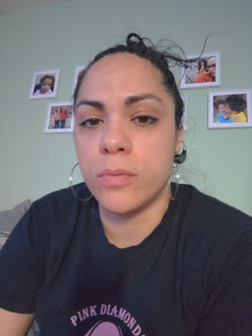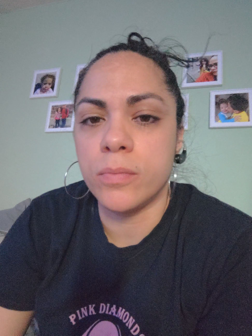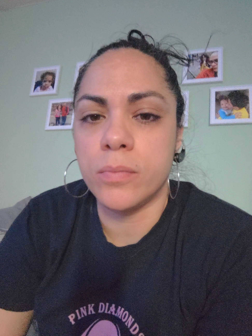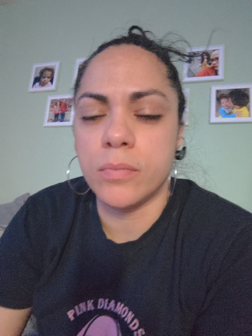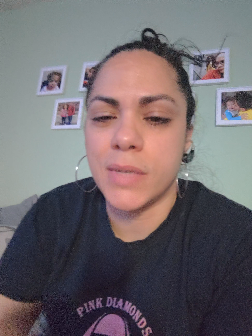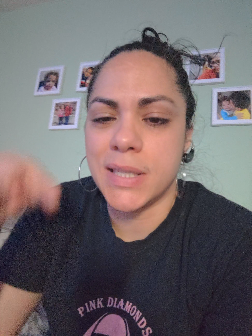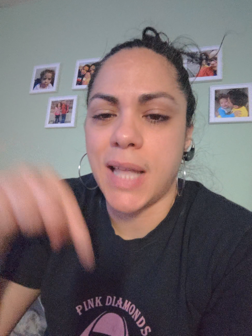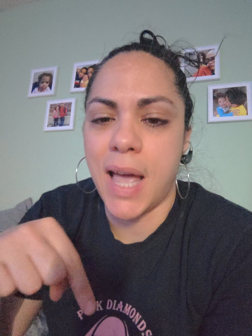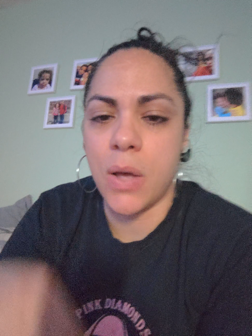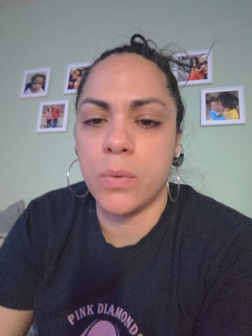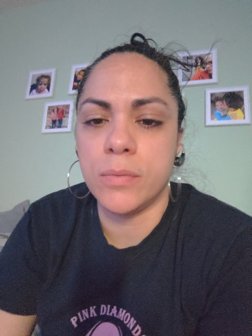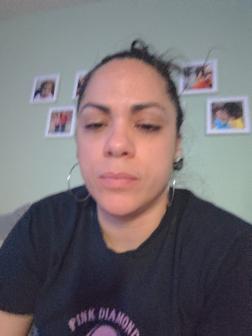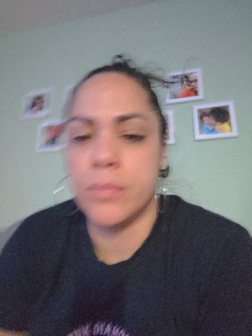down